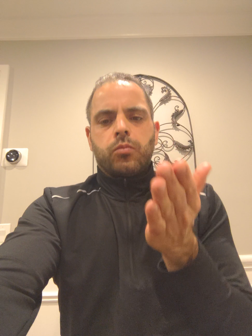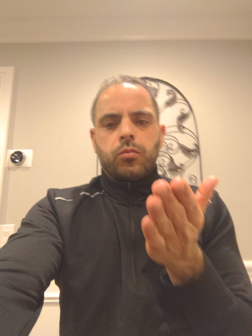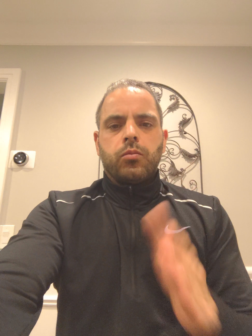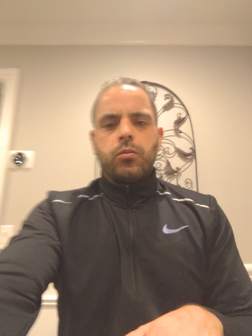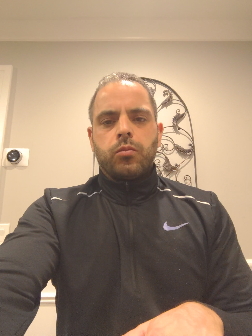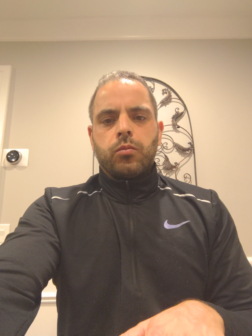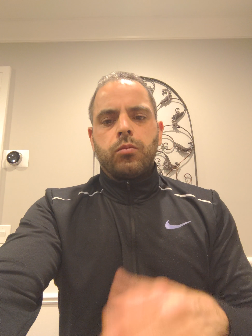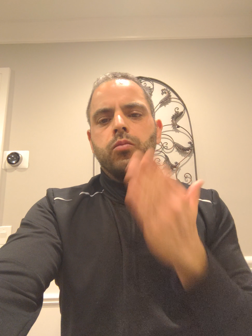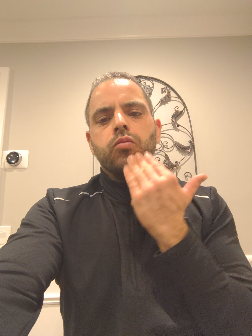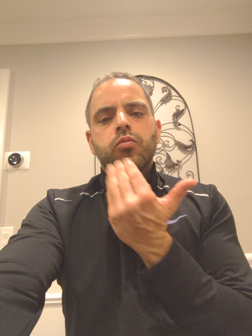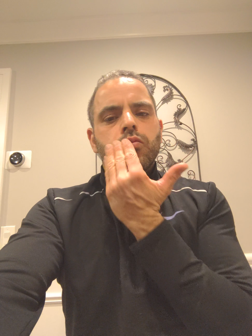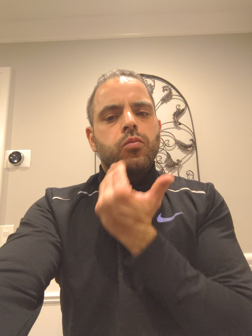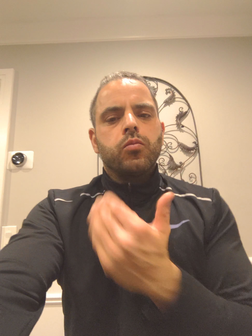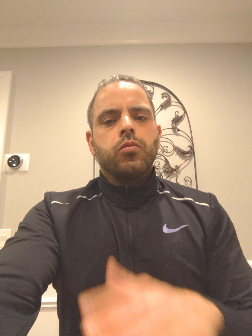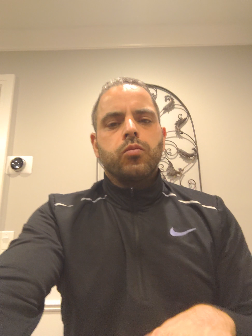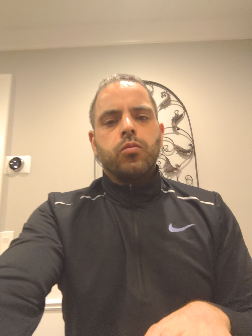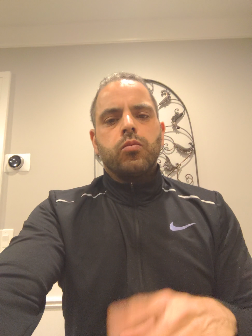napkin